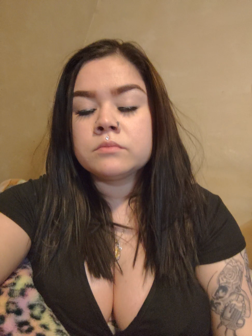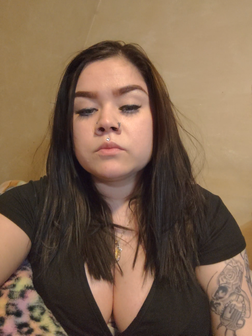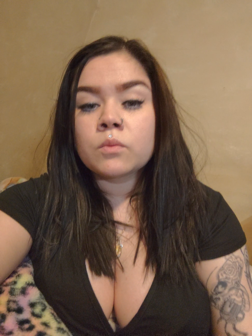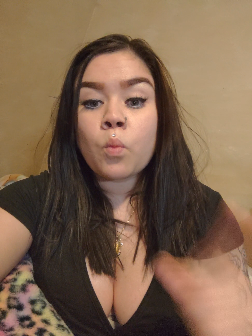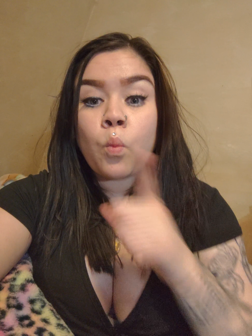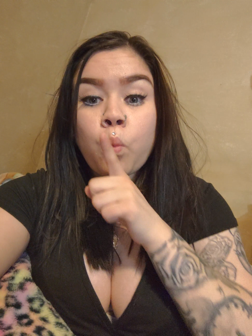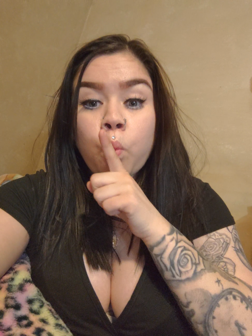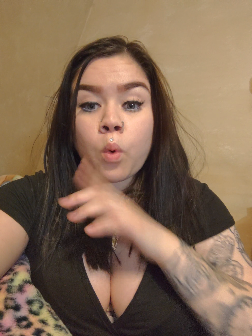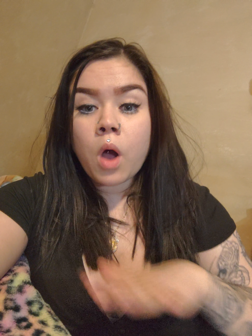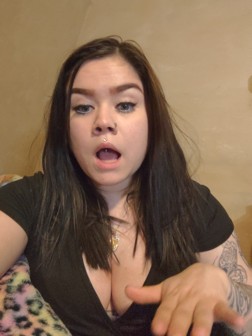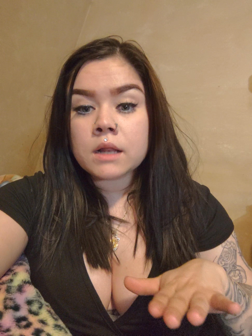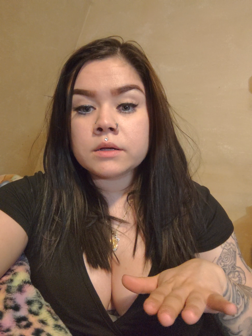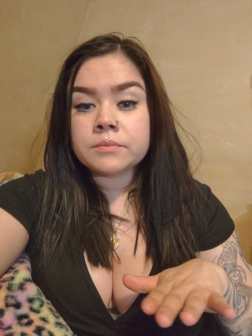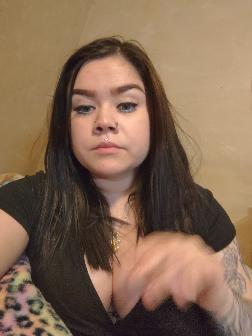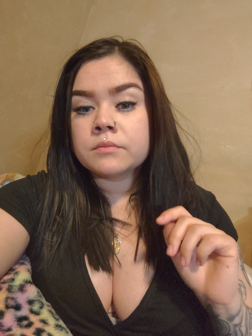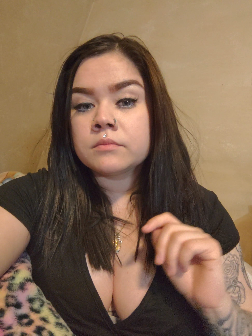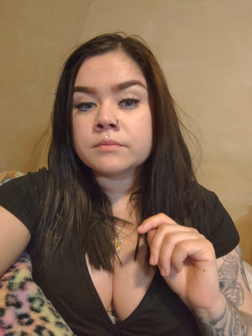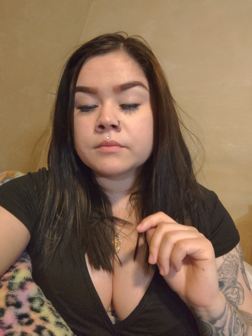quiet